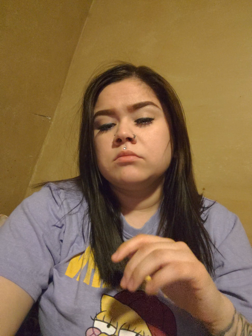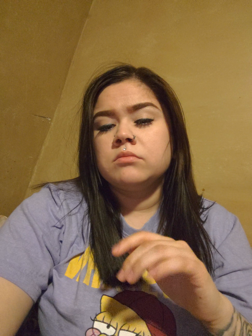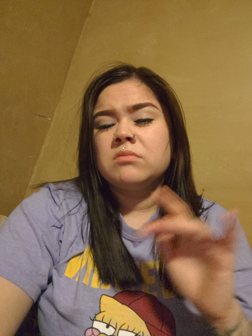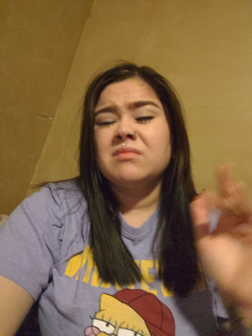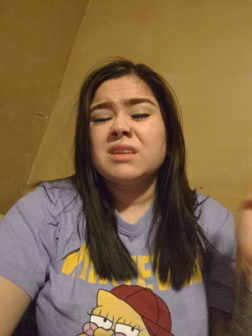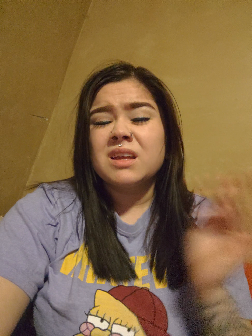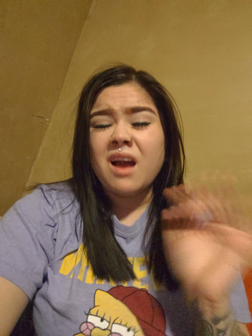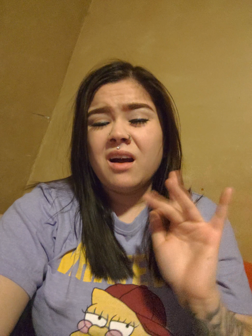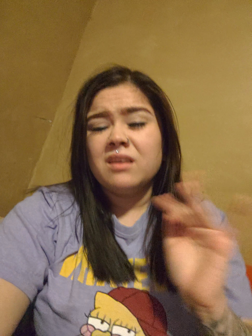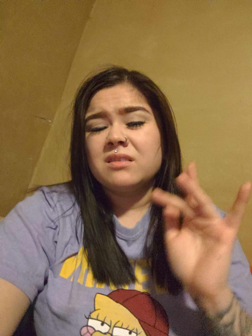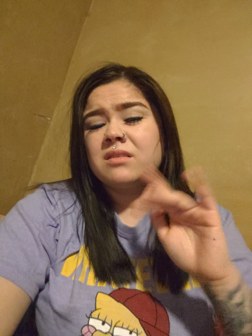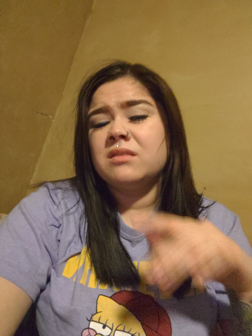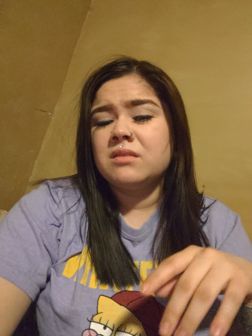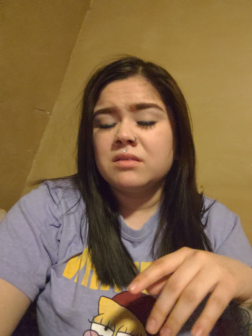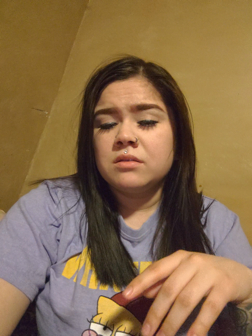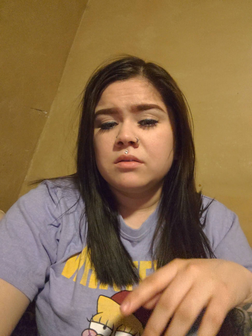yucky